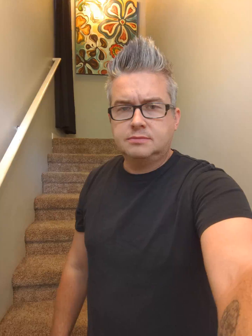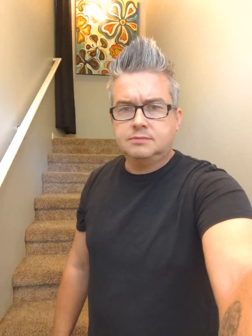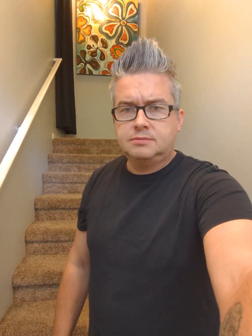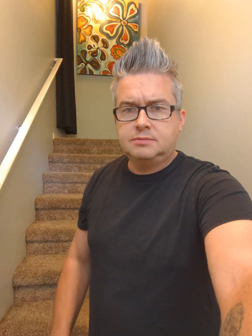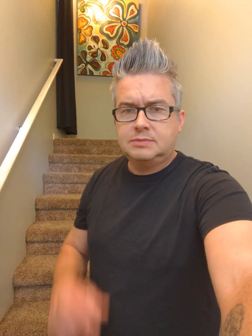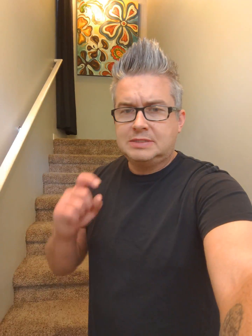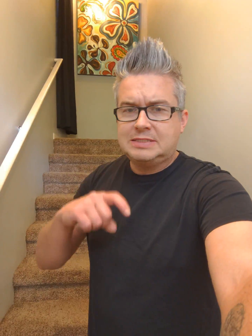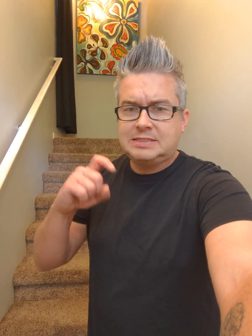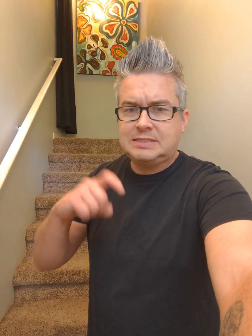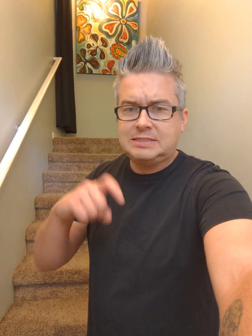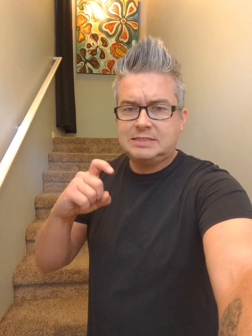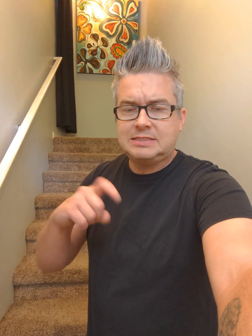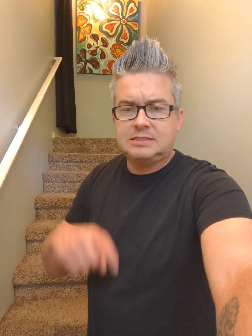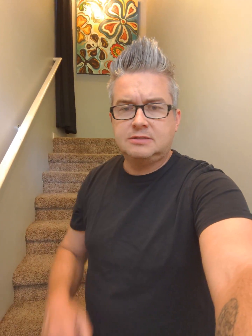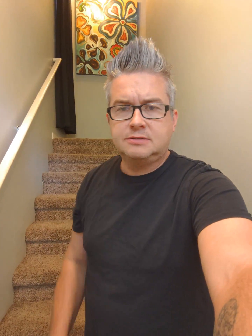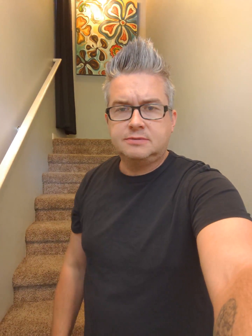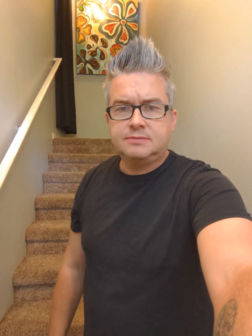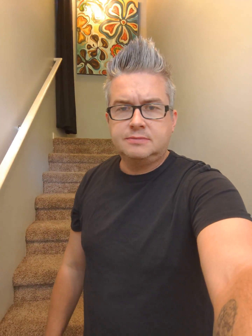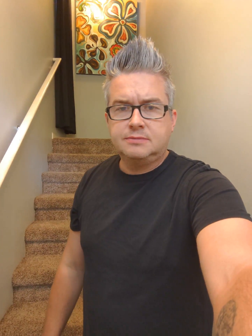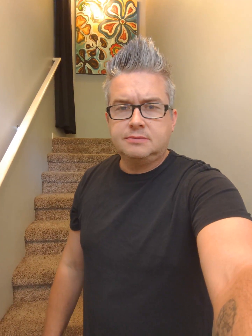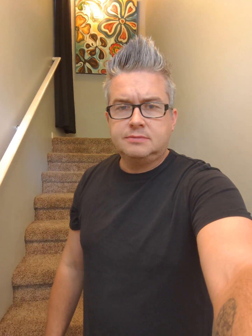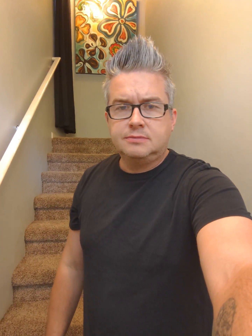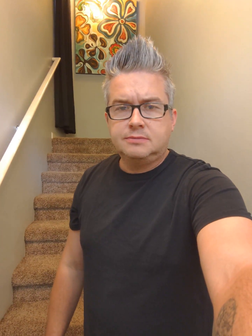need